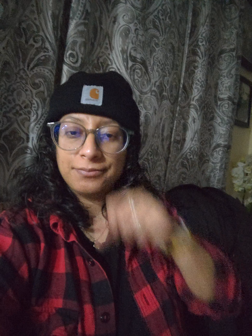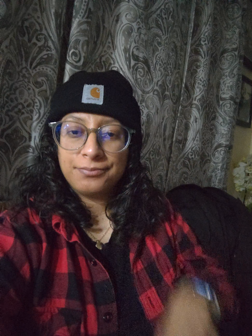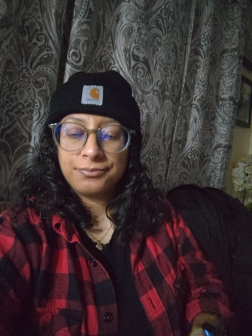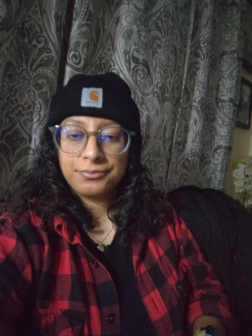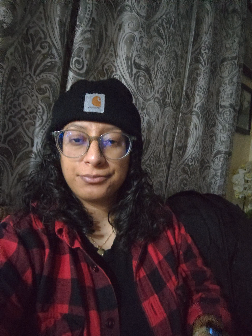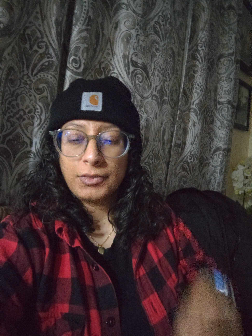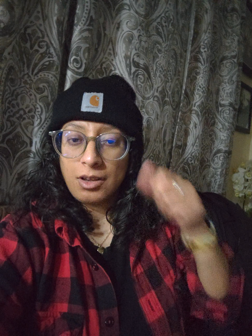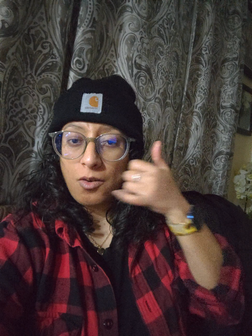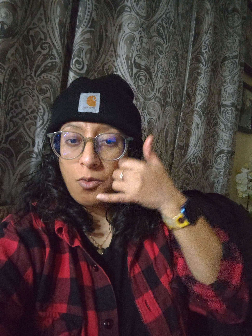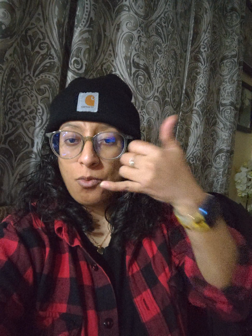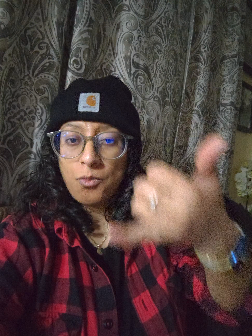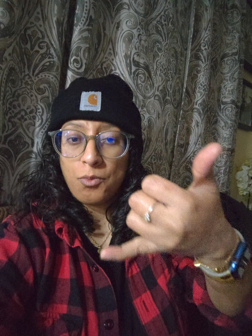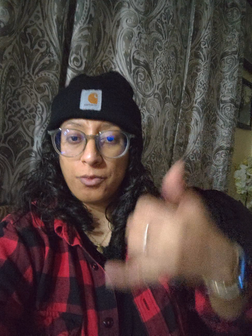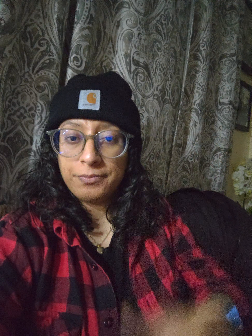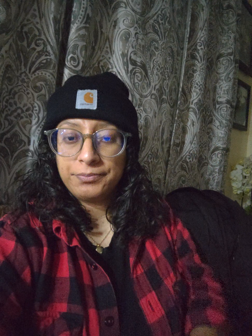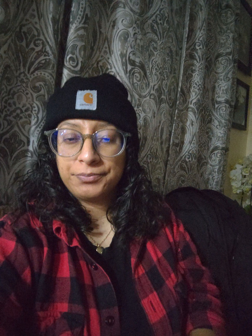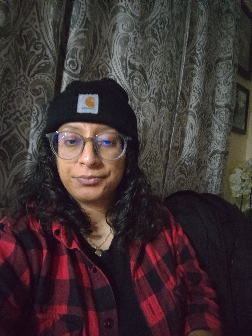call on the phone